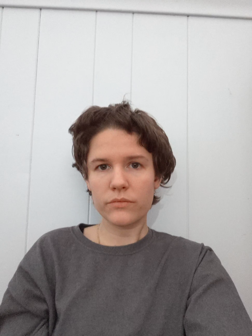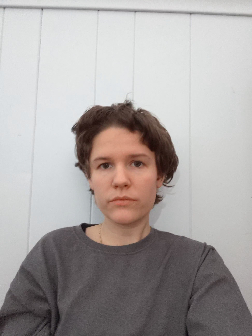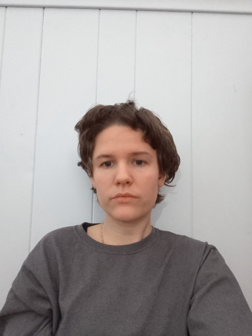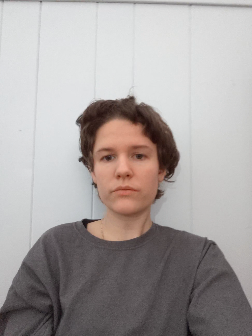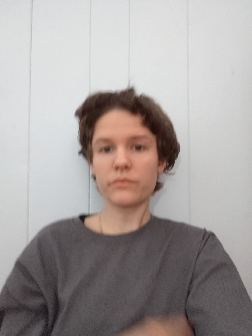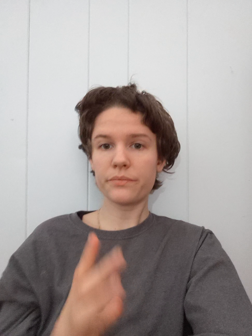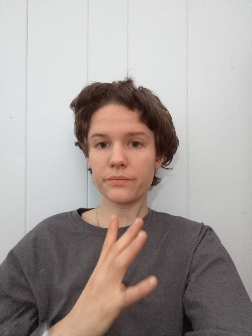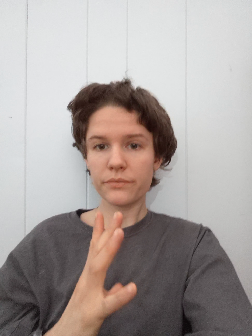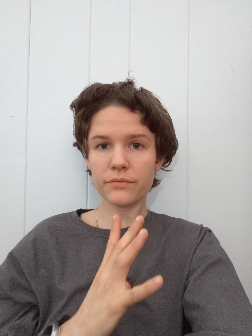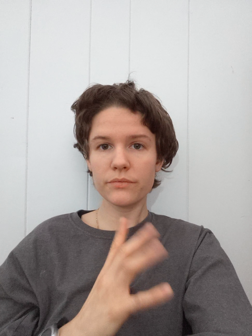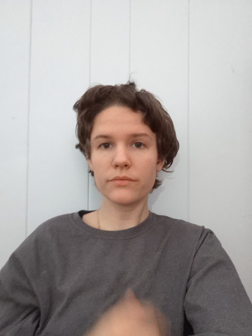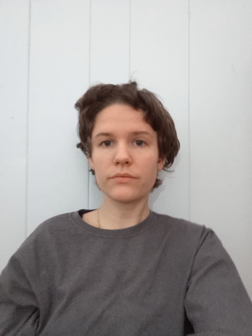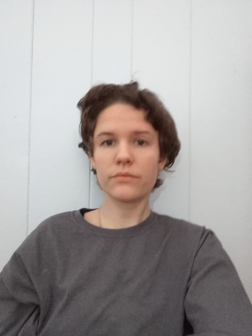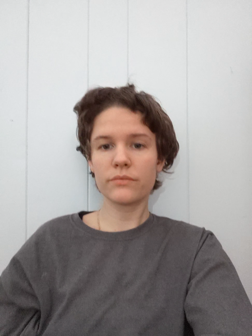fine